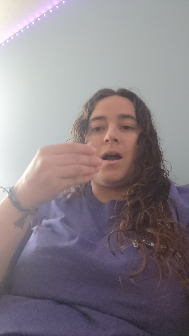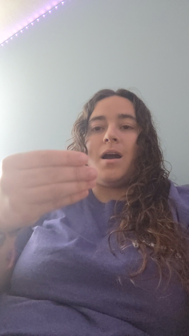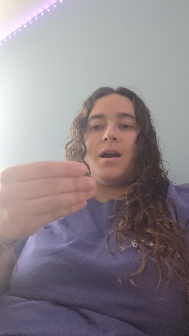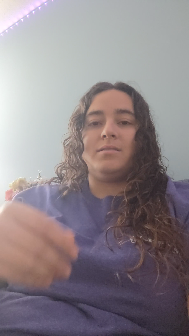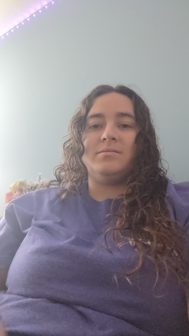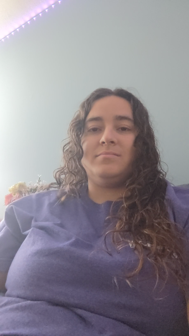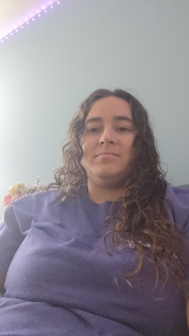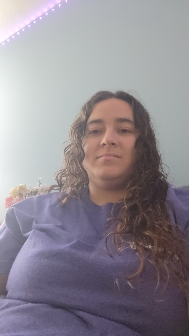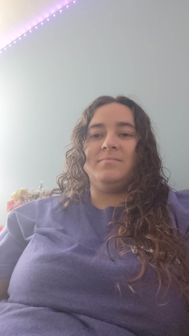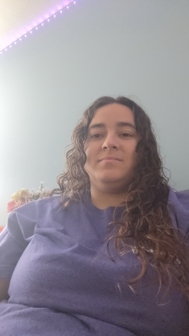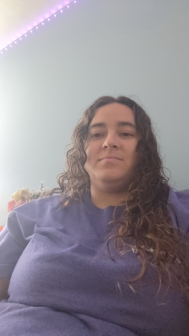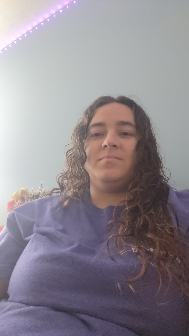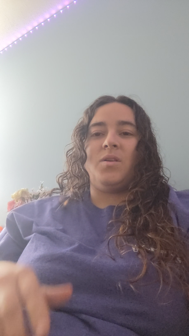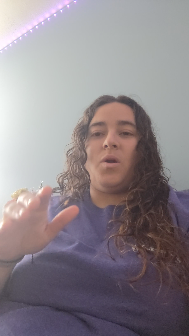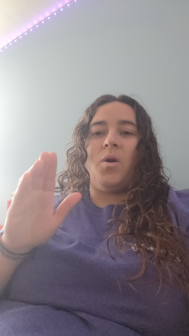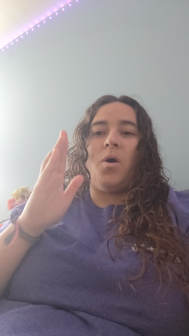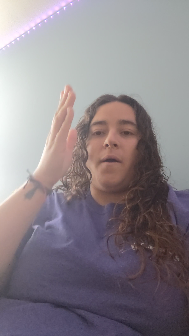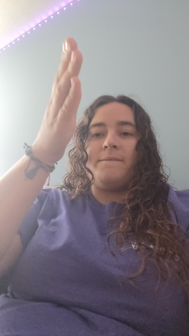over